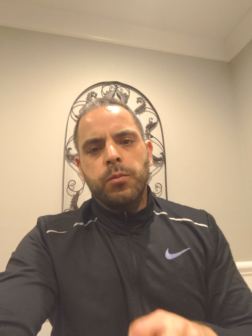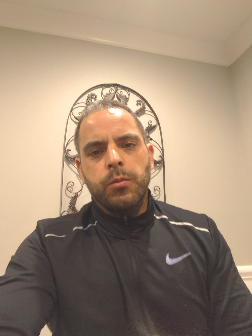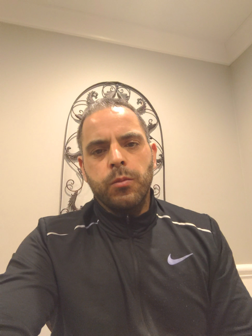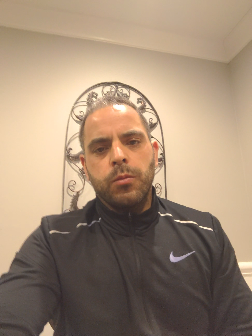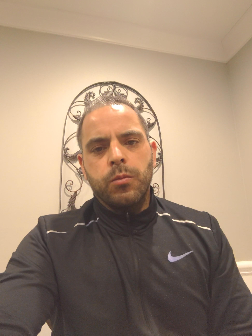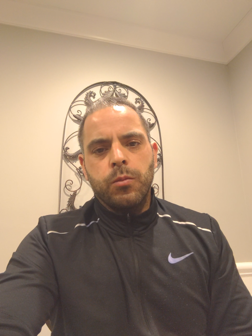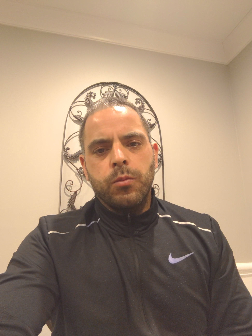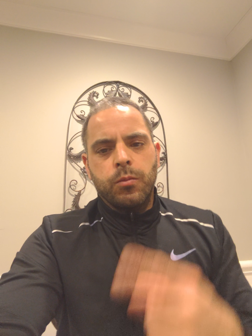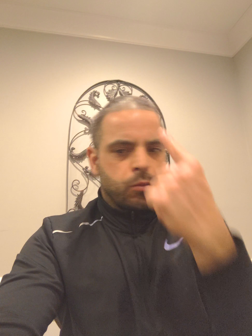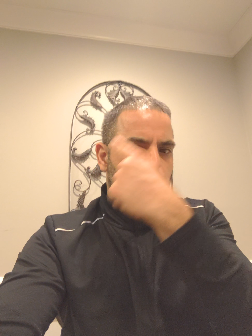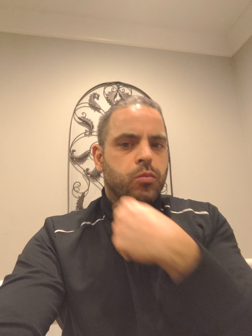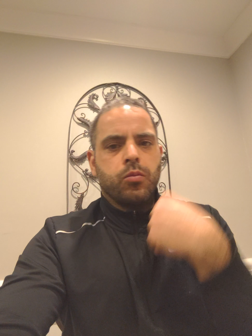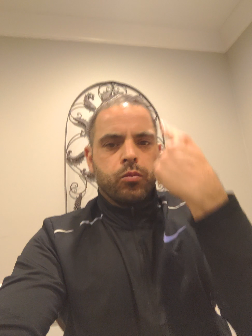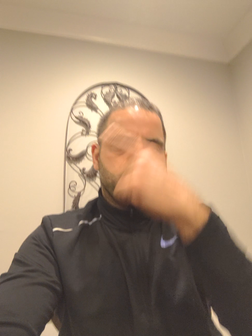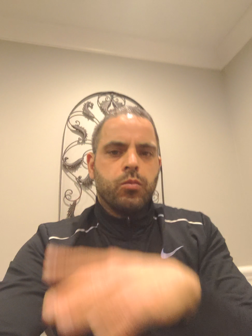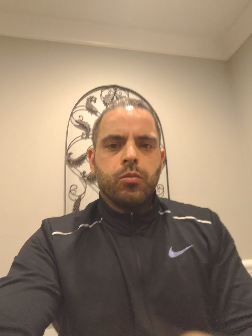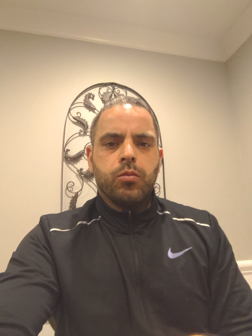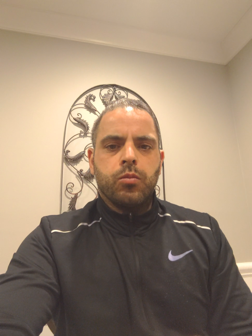face